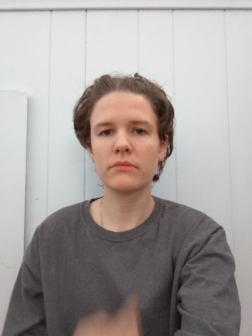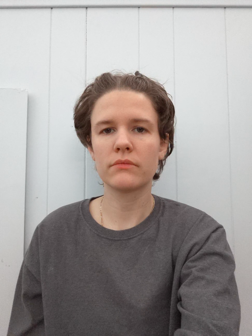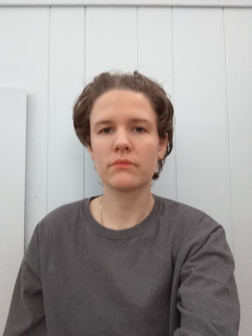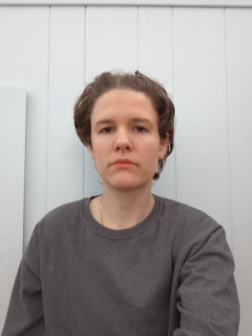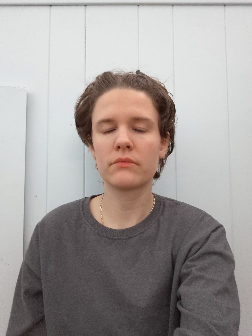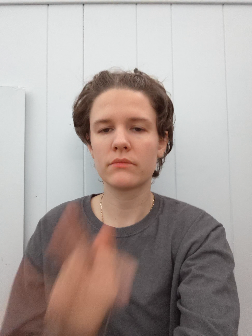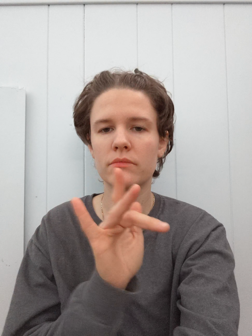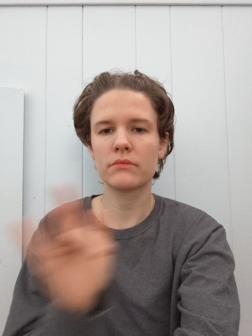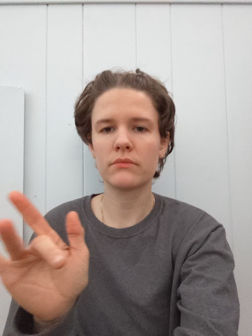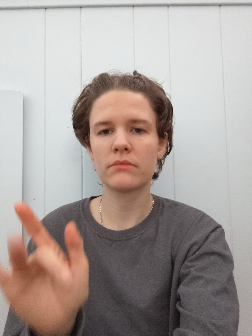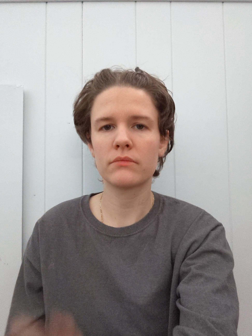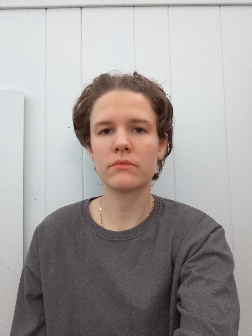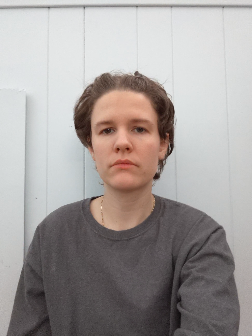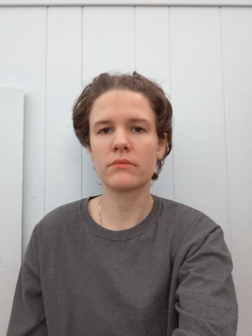empty